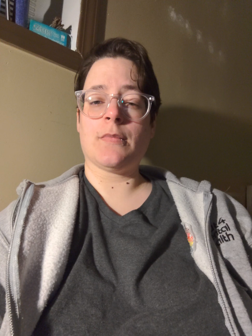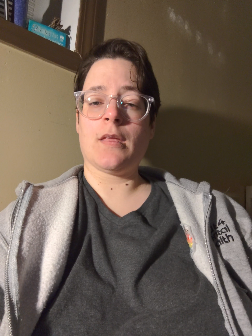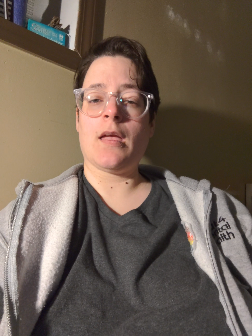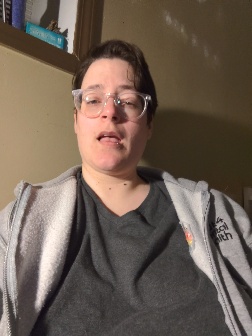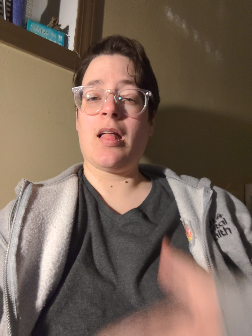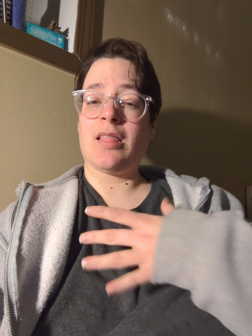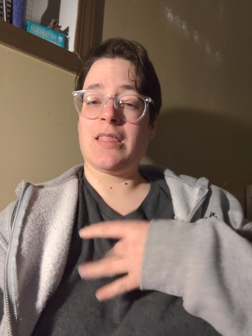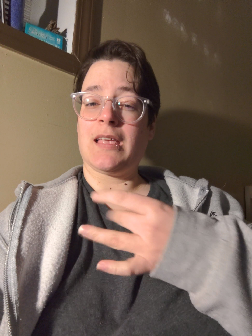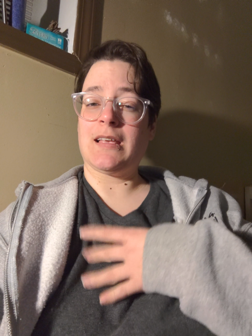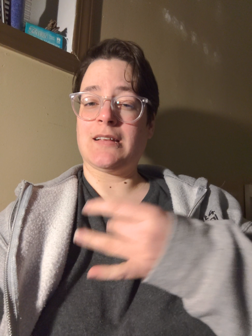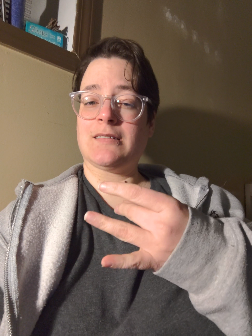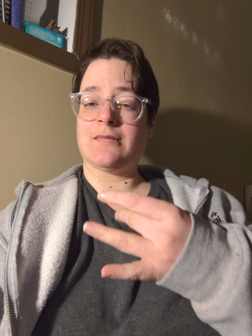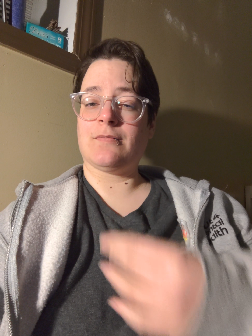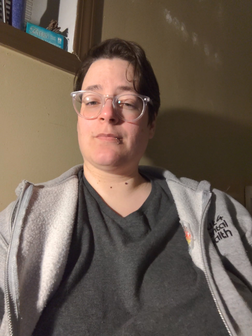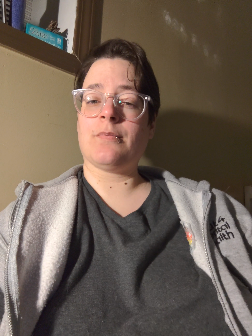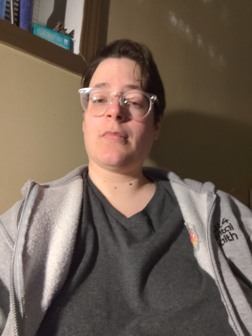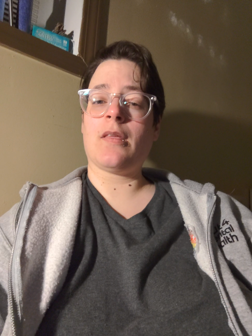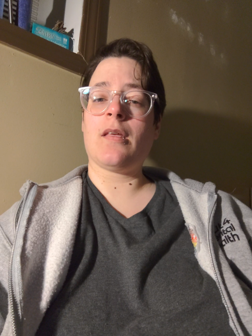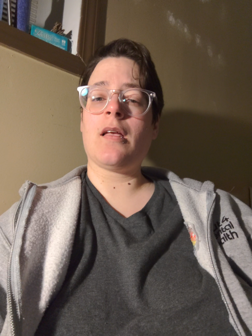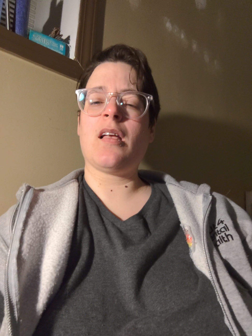like